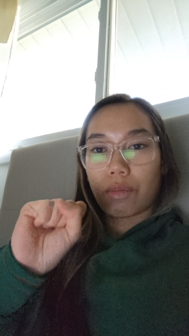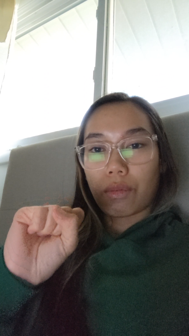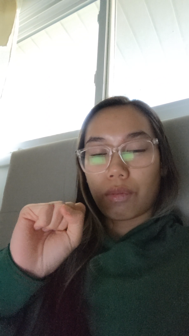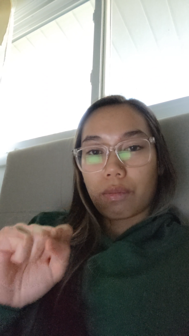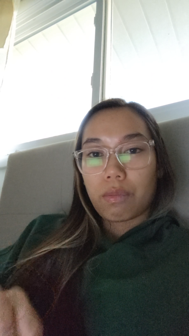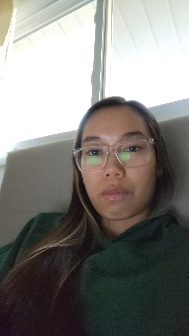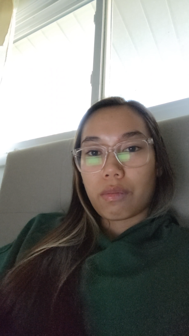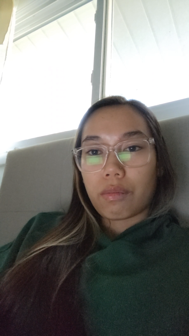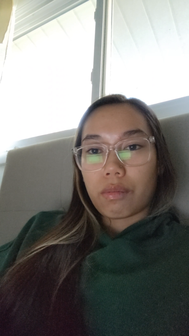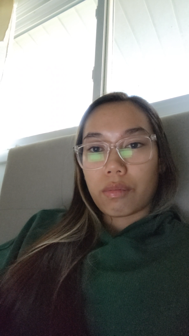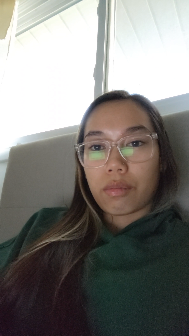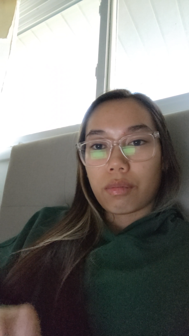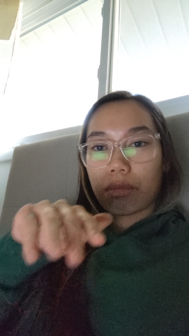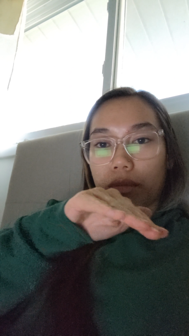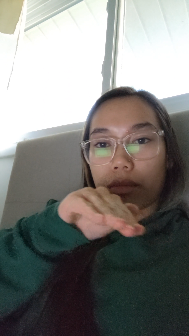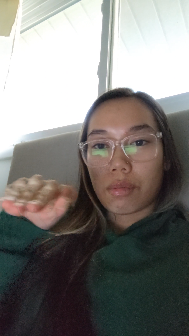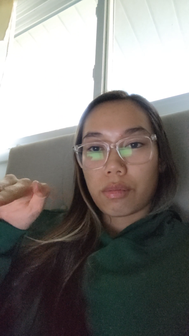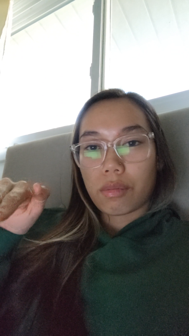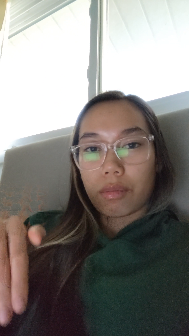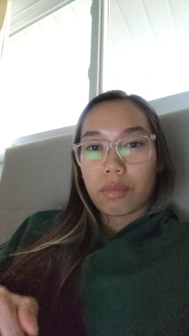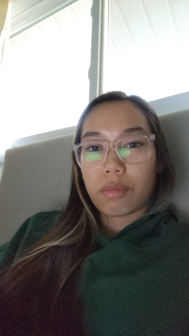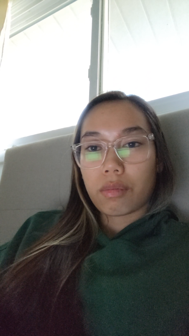nice